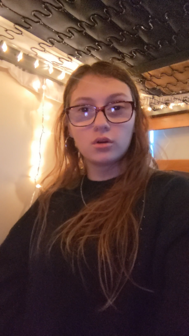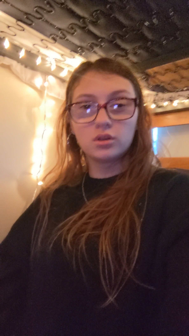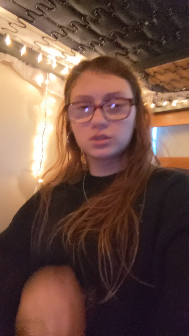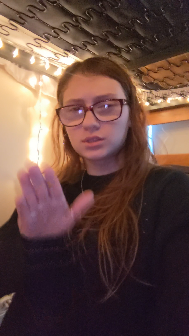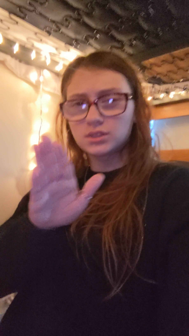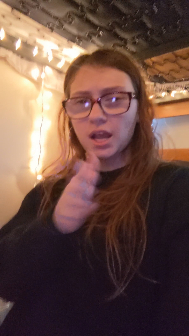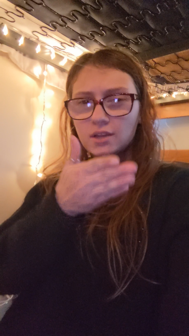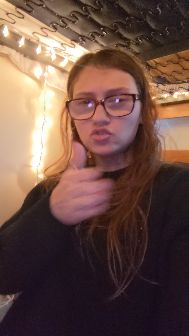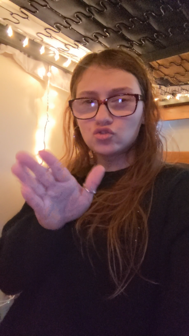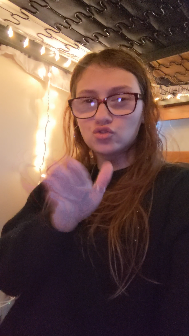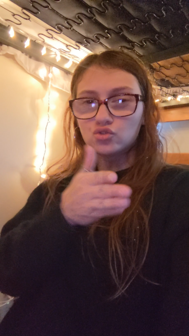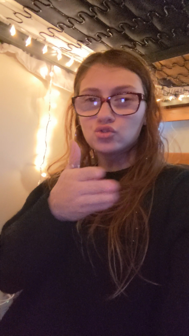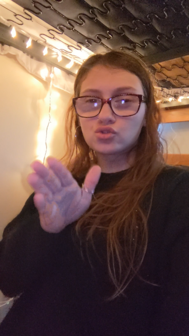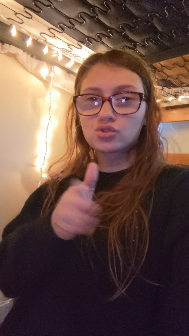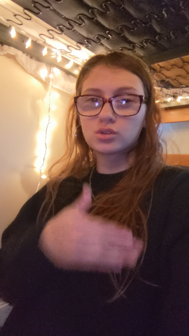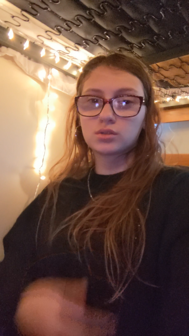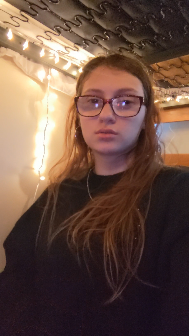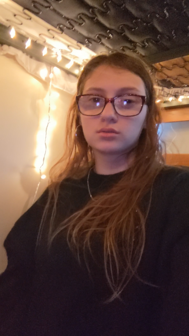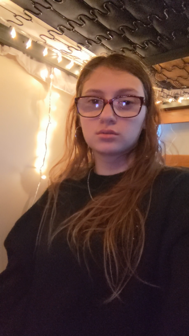share